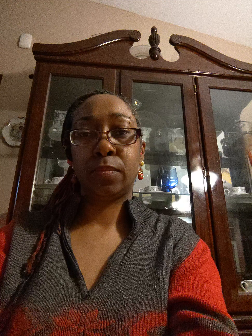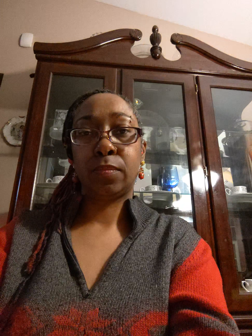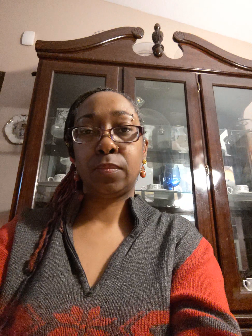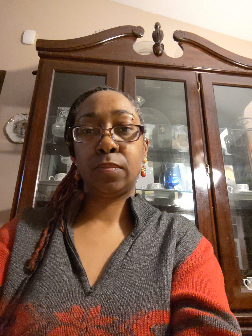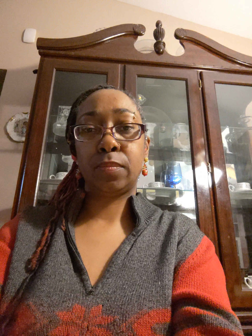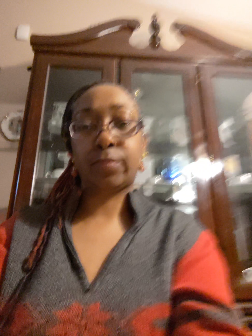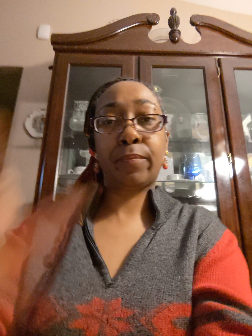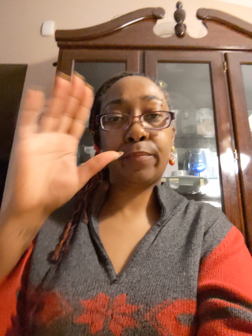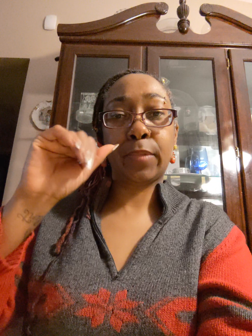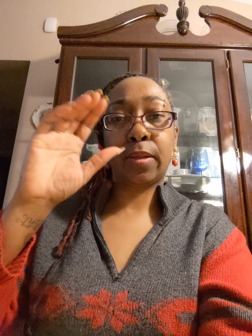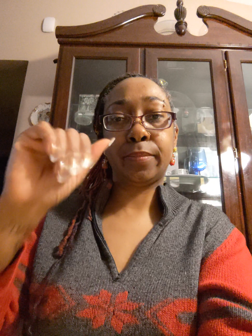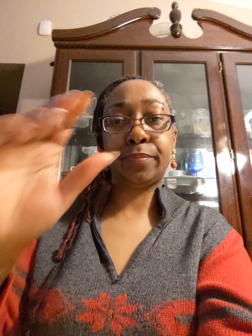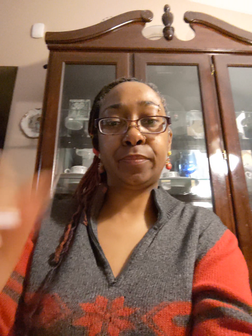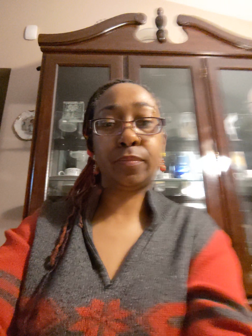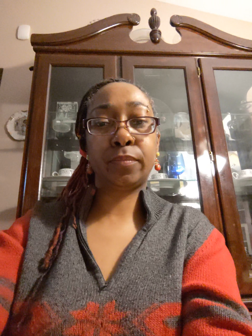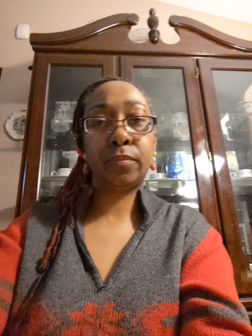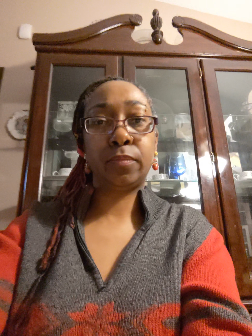bye